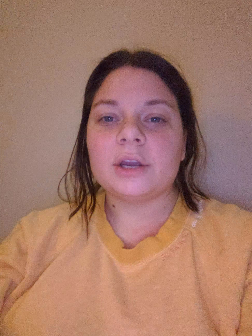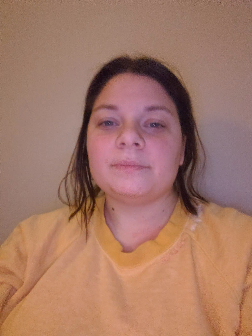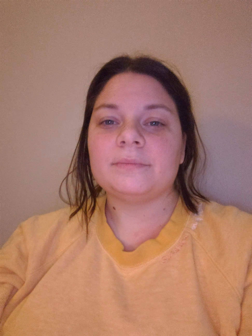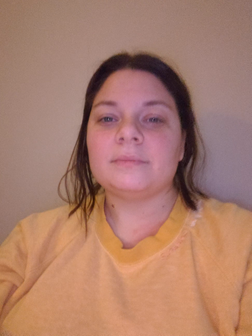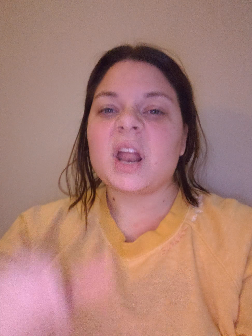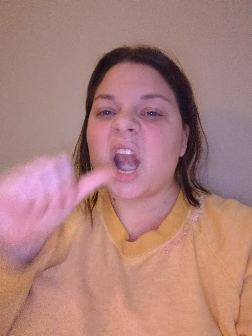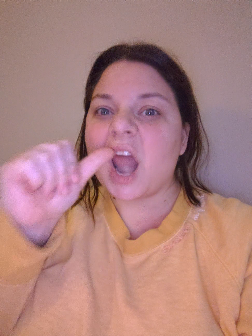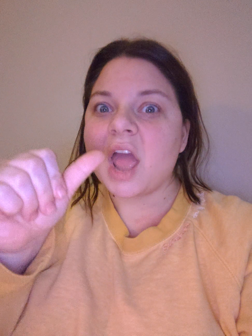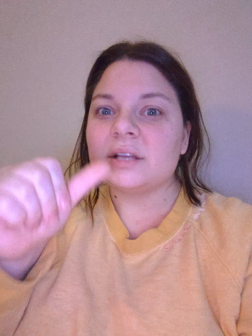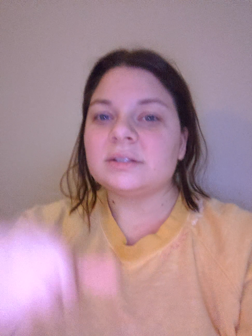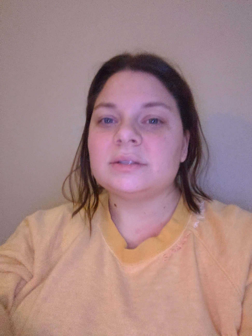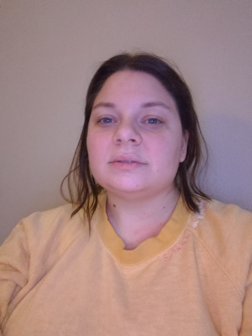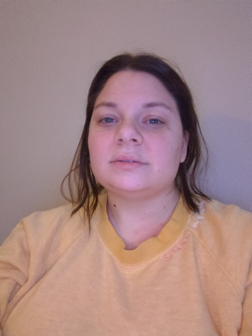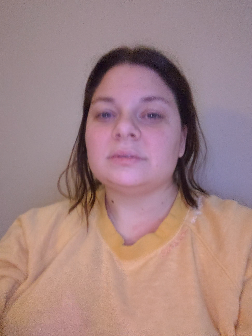nuts